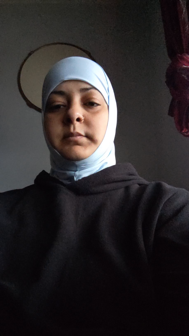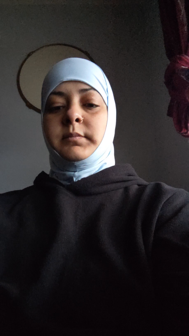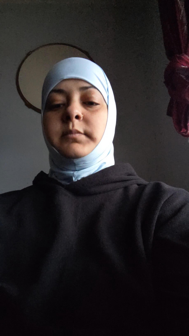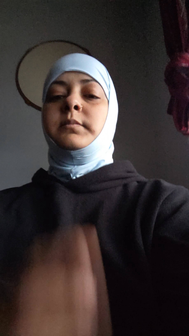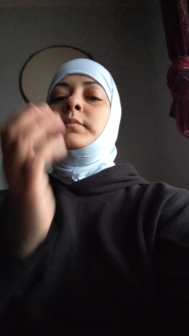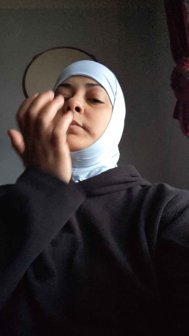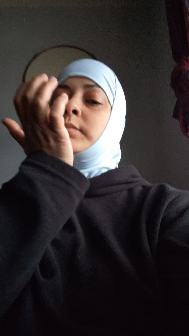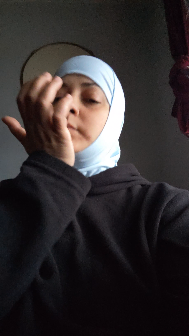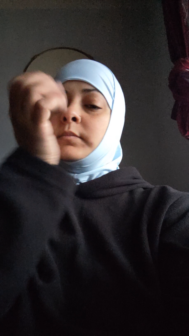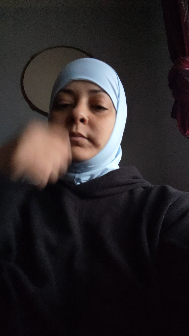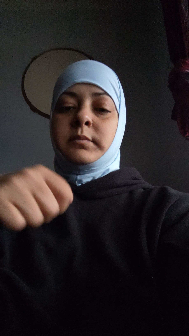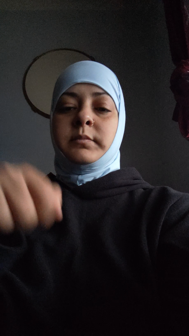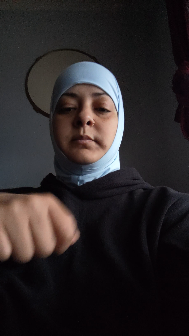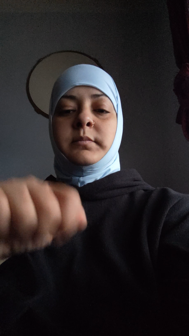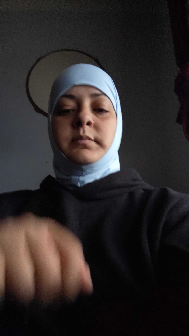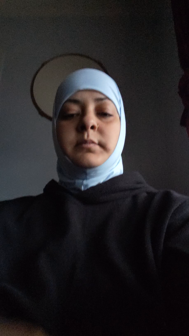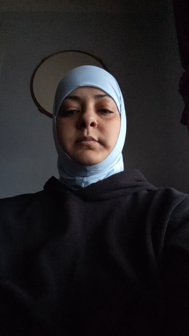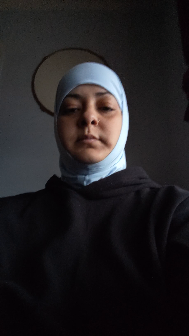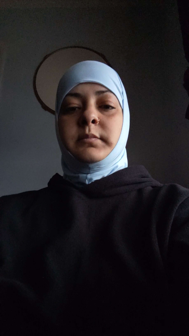lawn mower